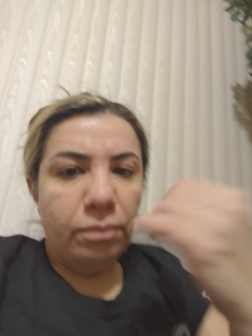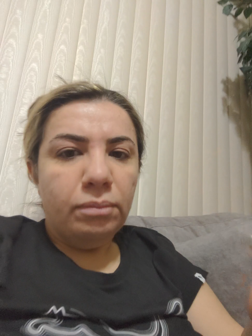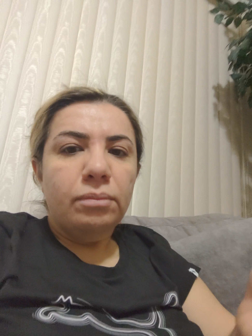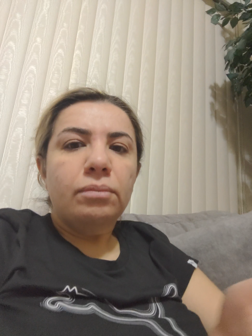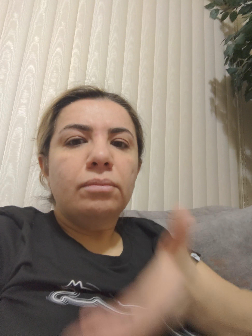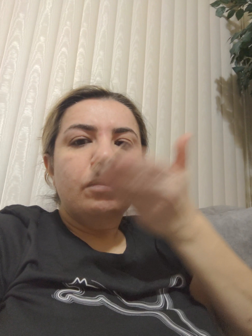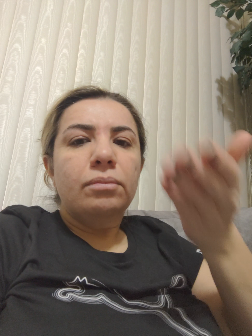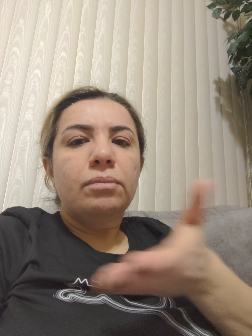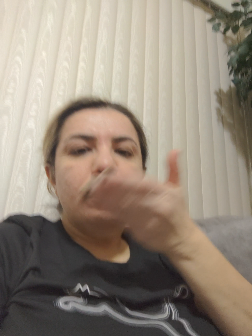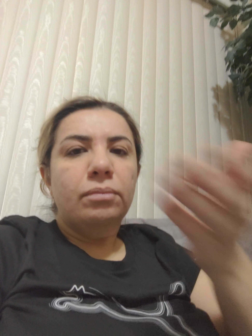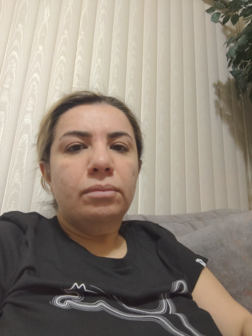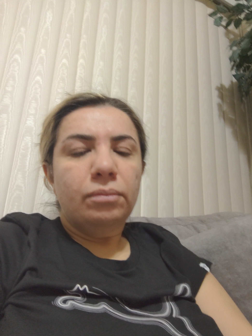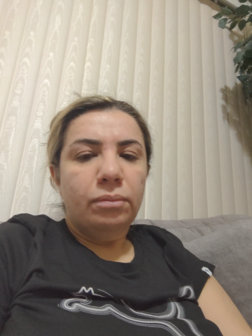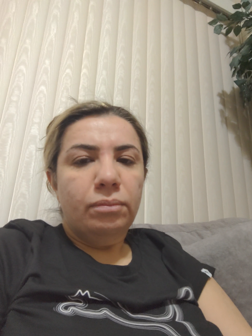cereal